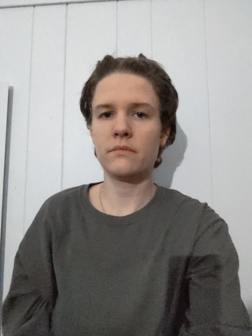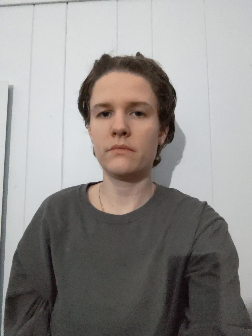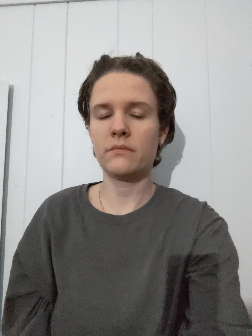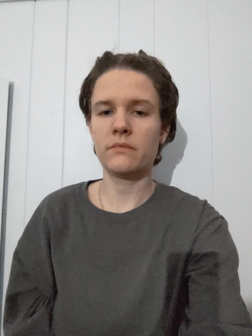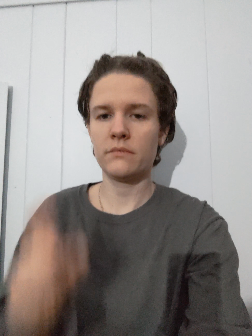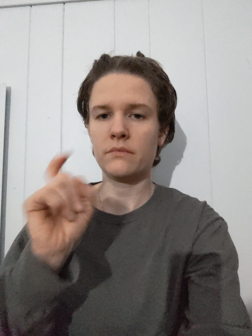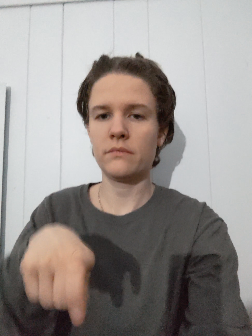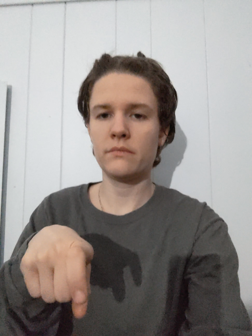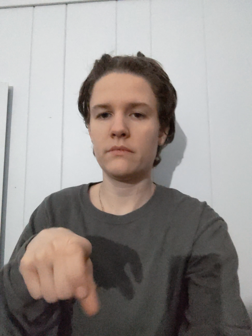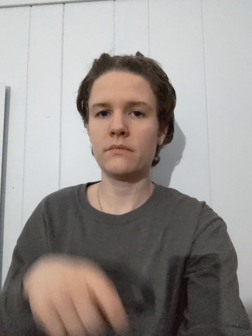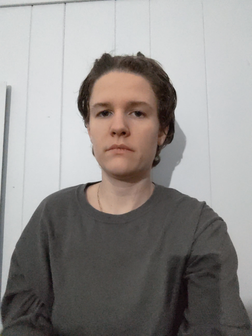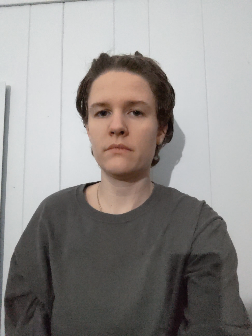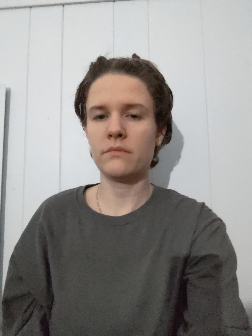have to